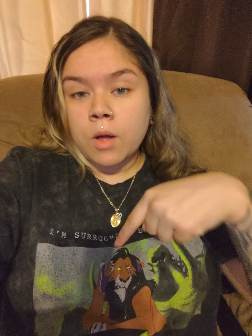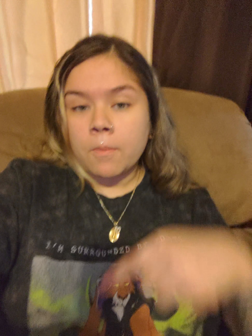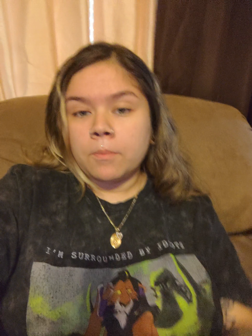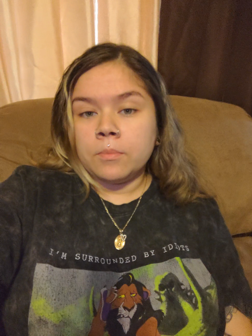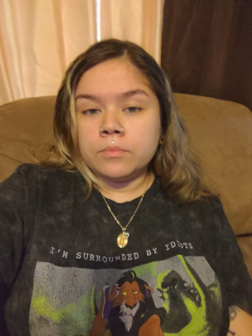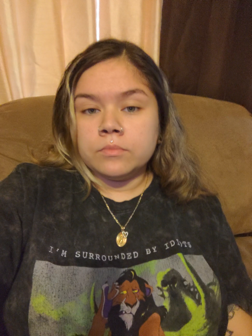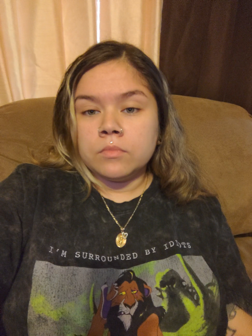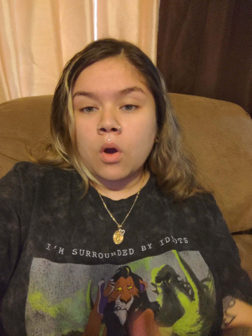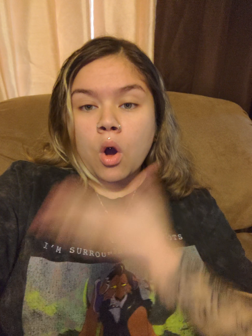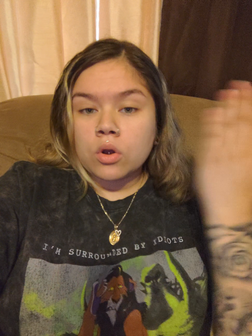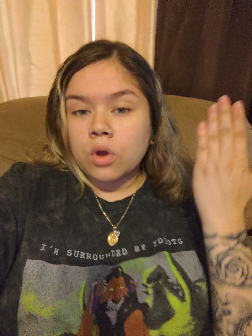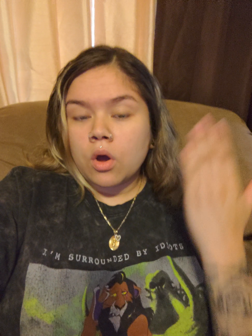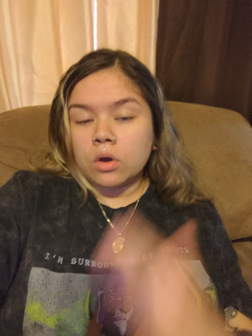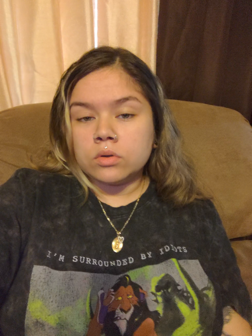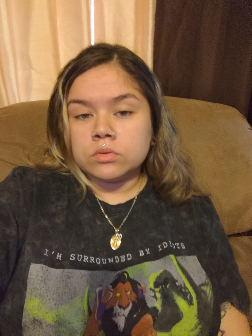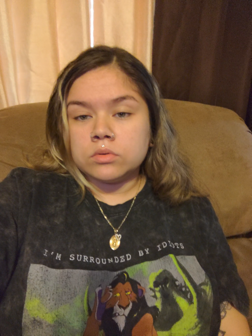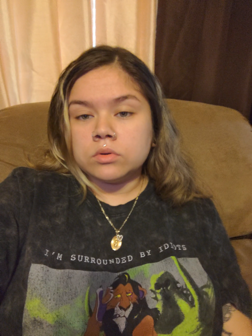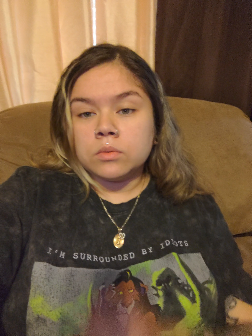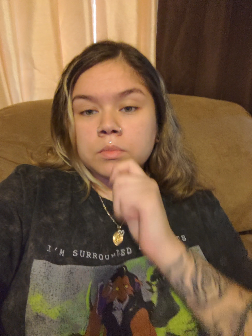all gone